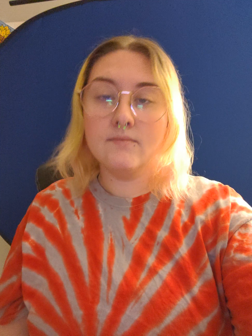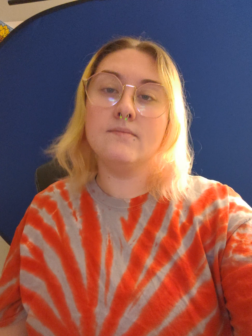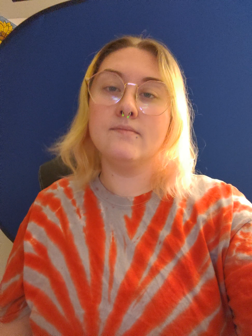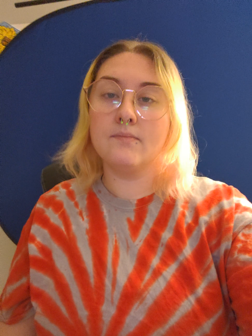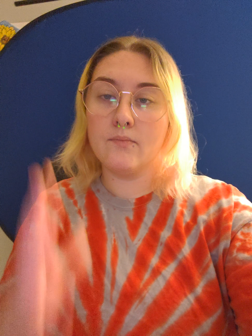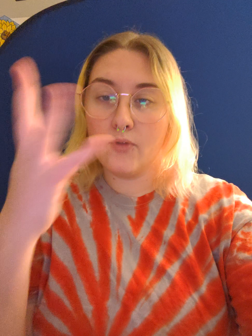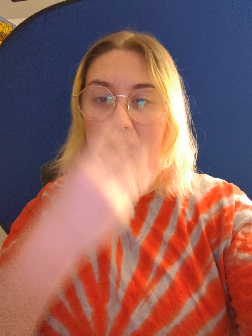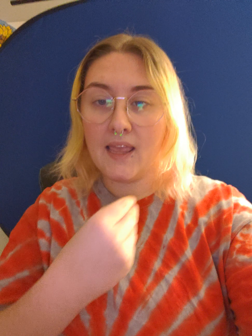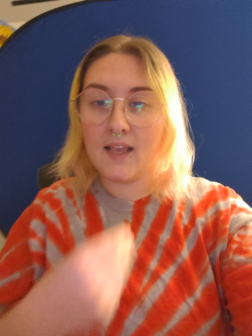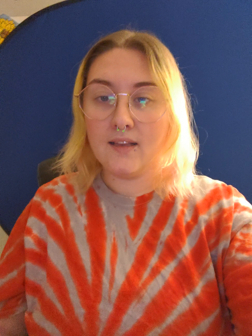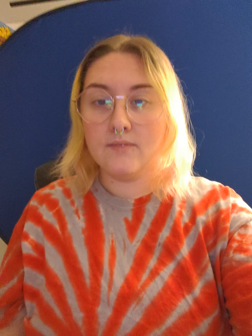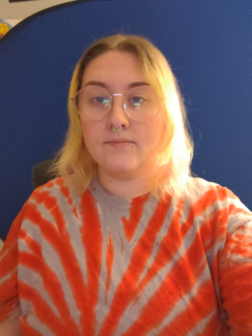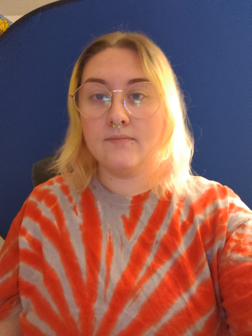pretty